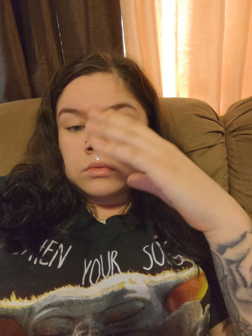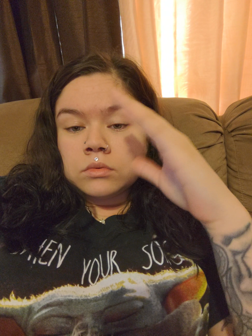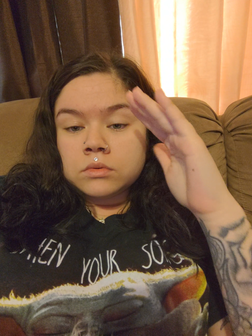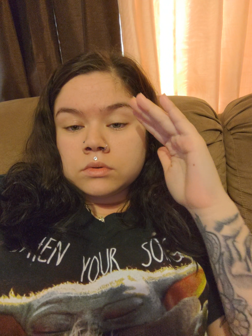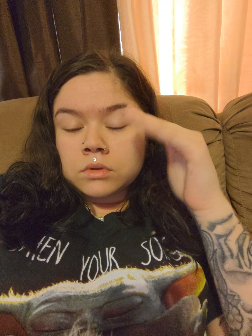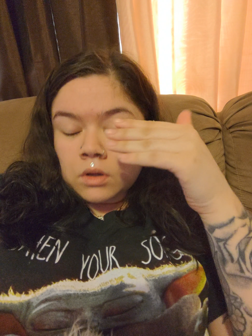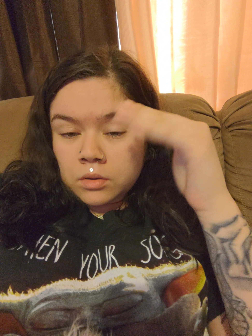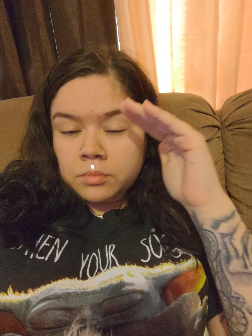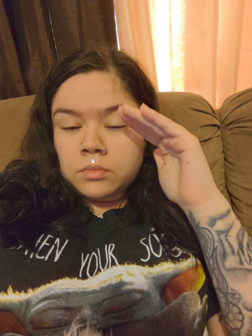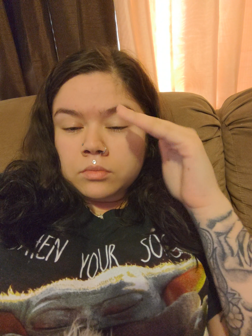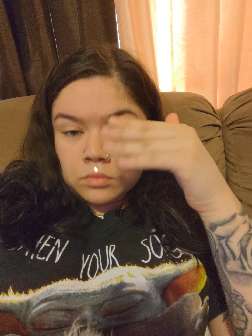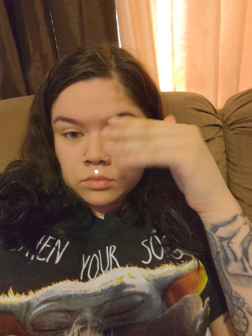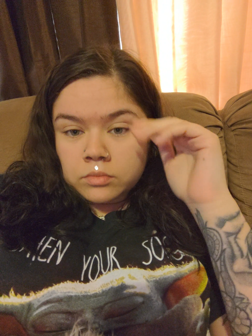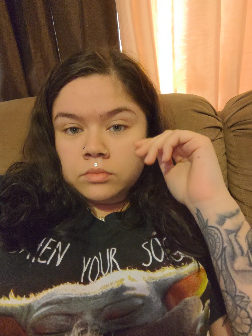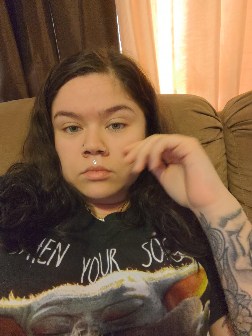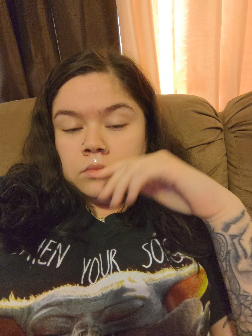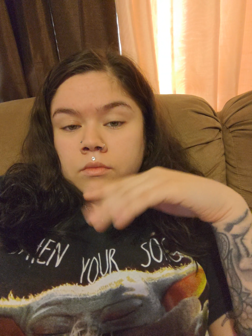sleepy